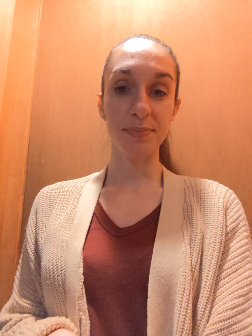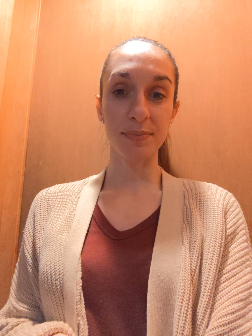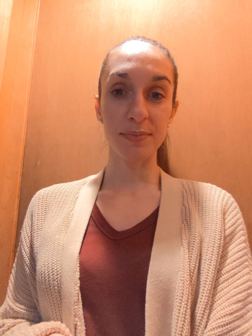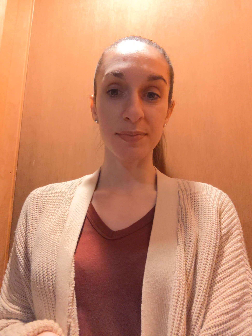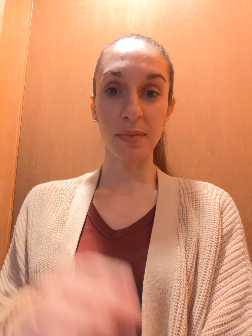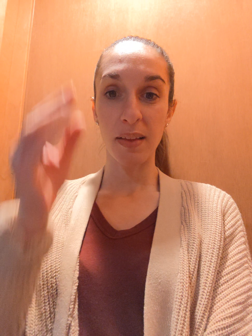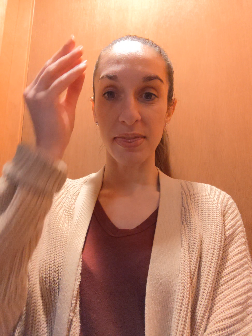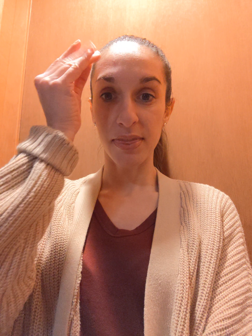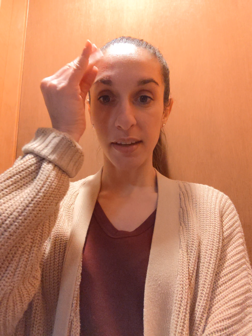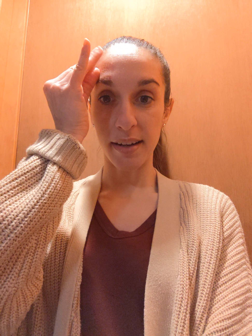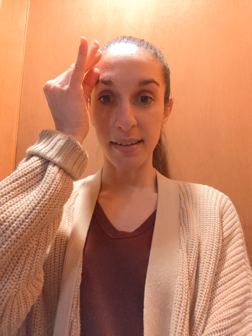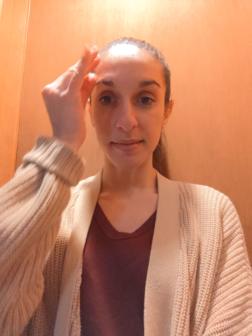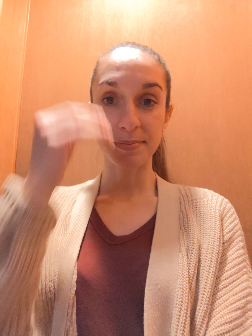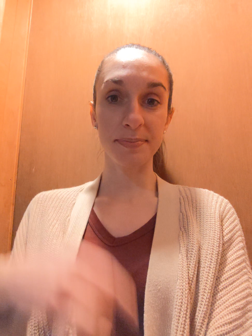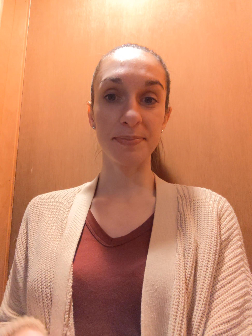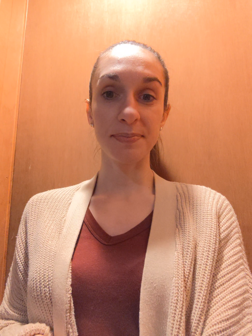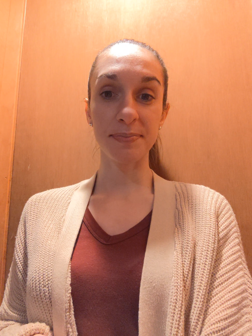think